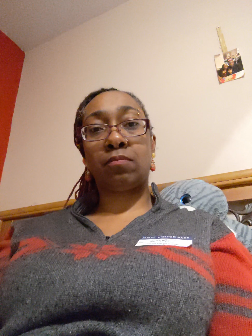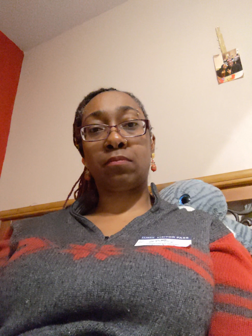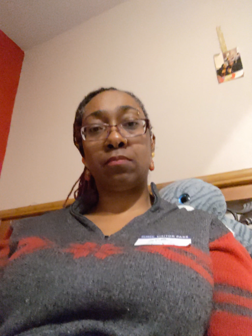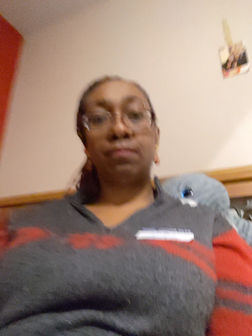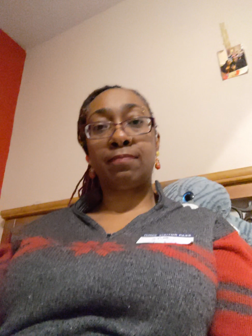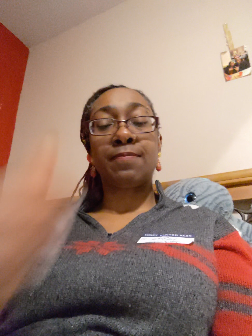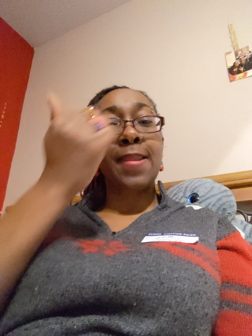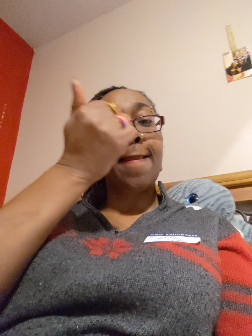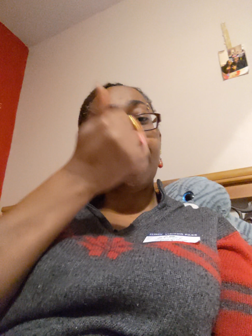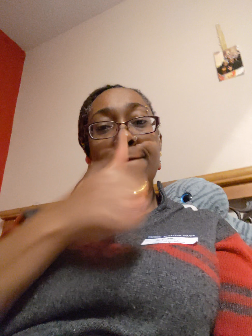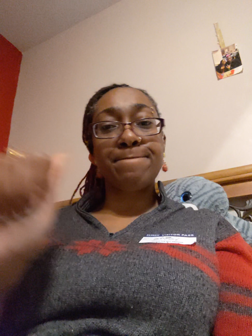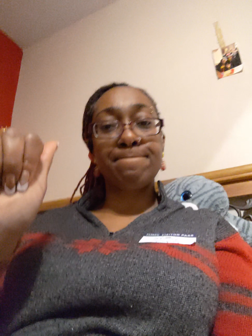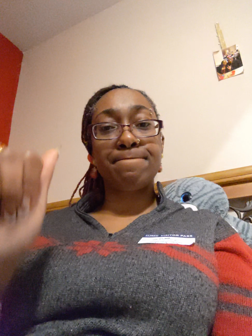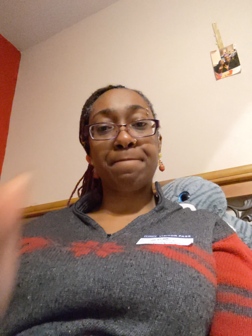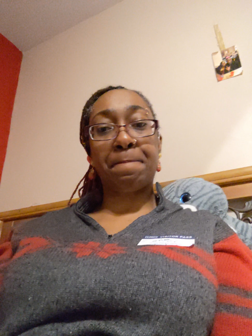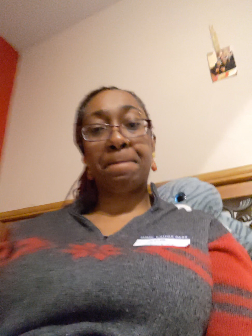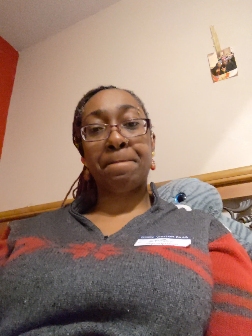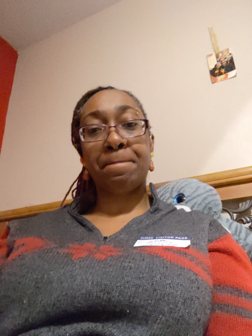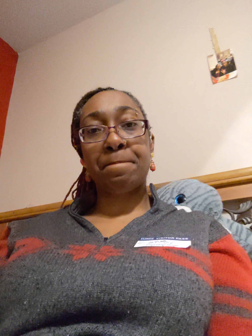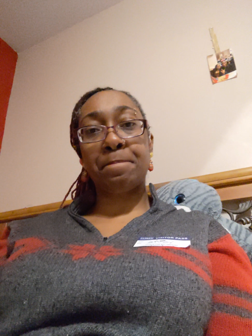every